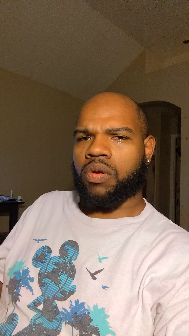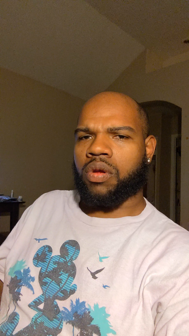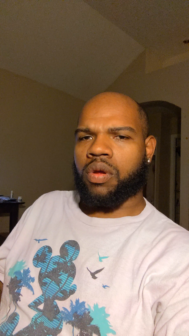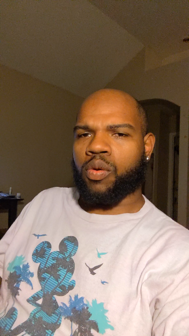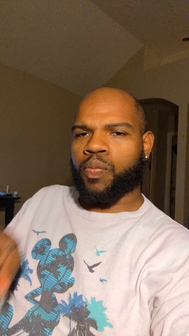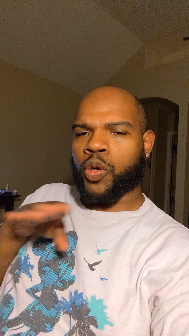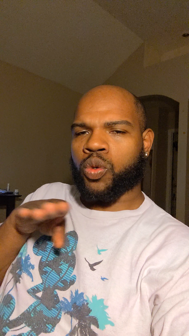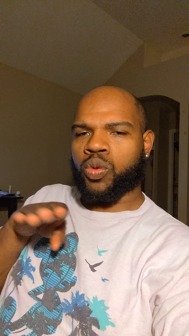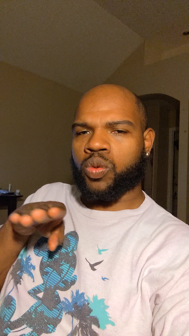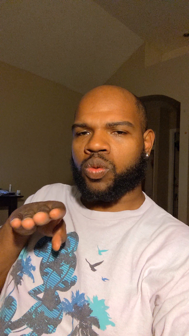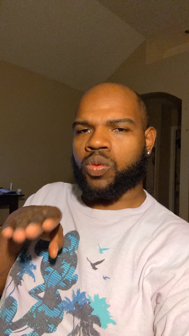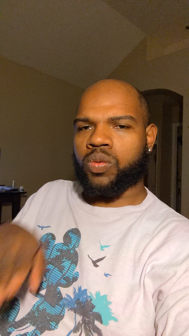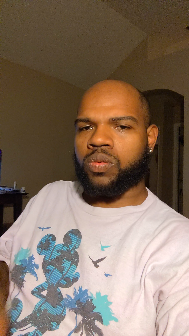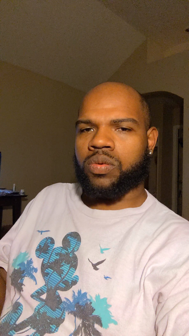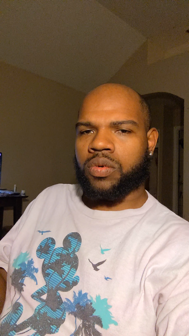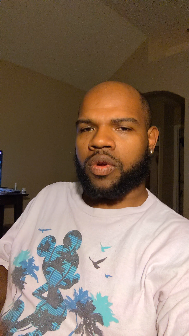boots